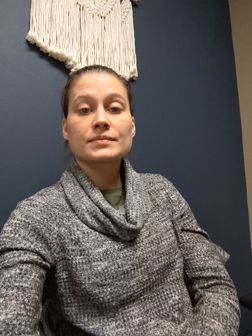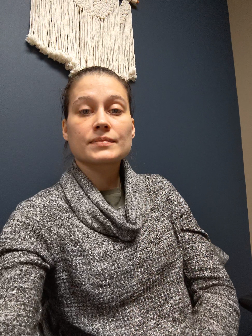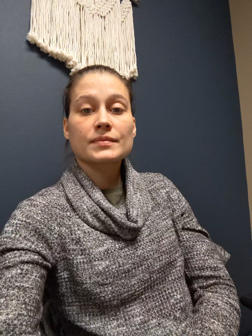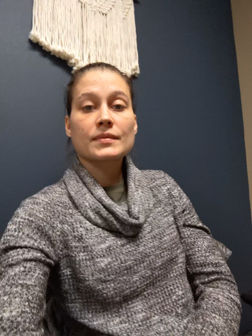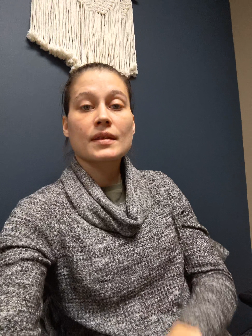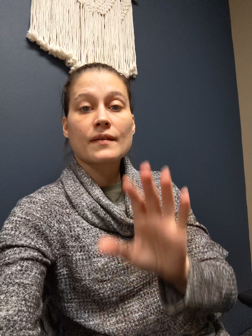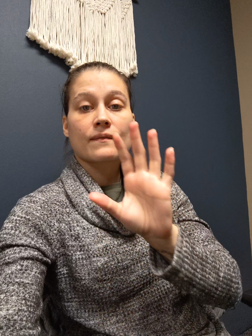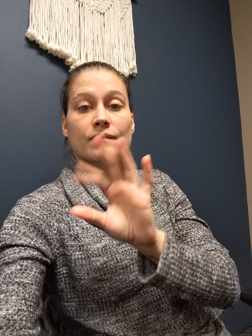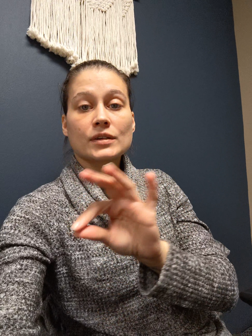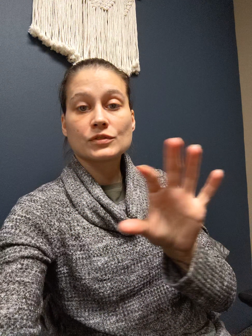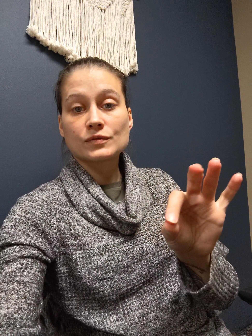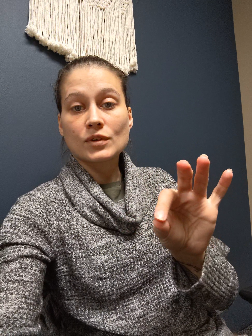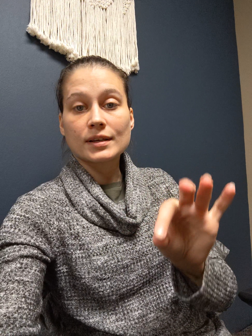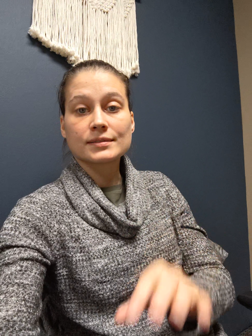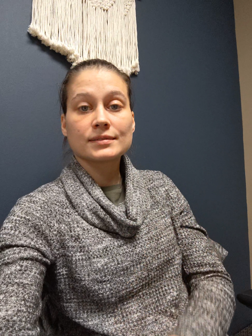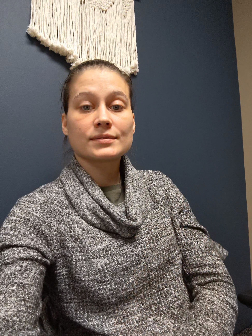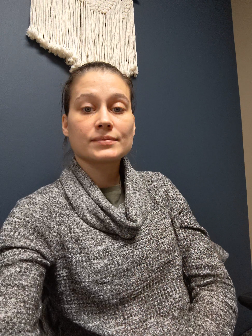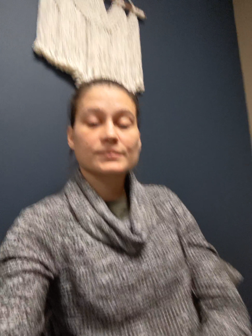french fries